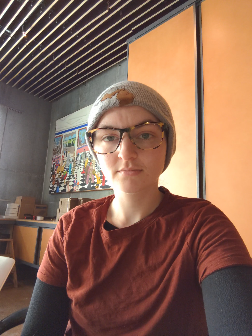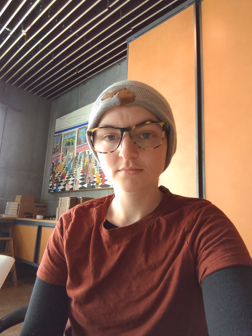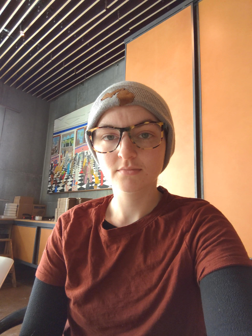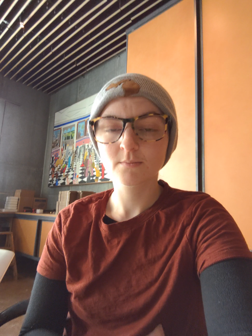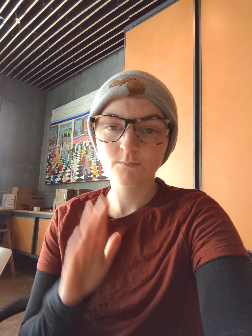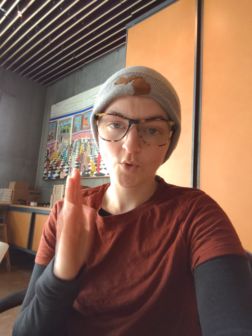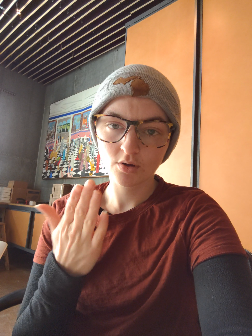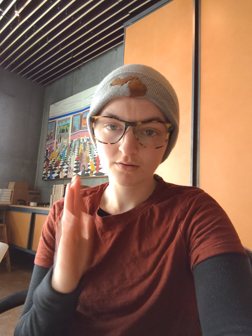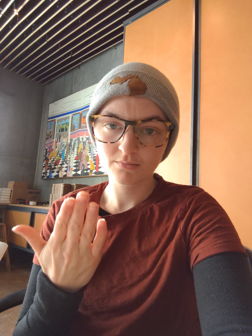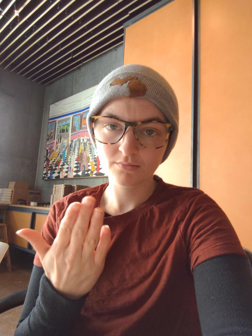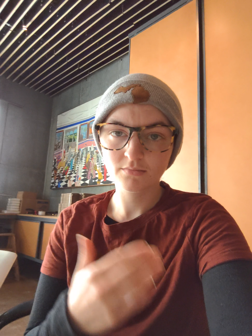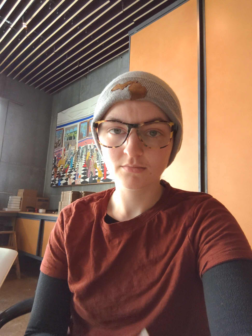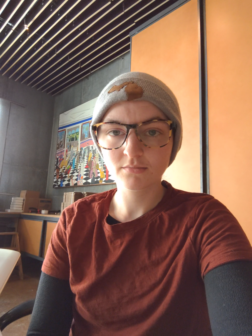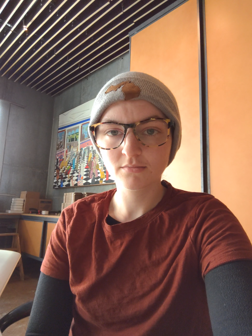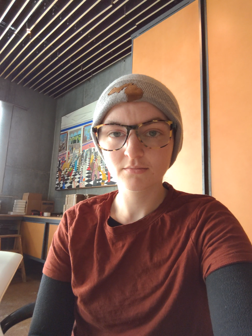book